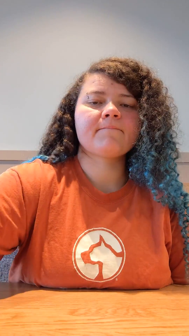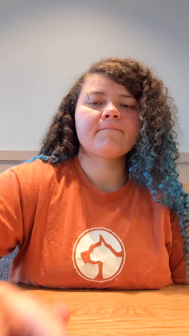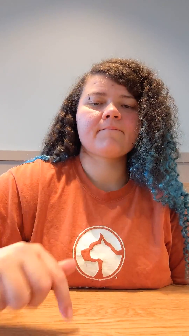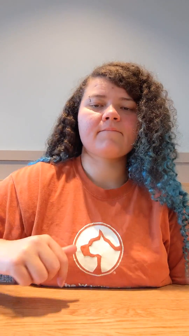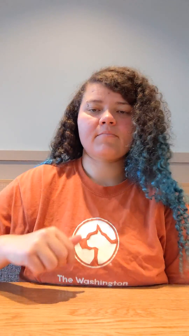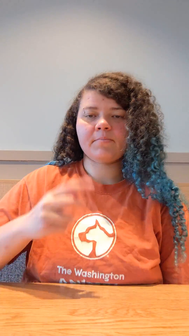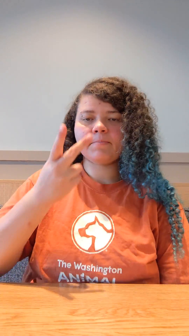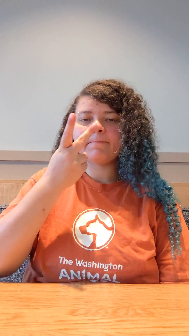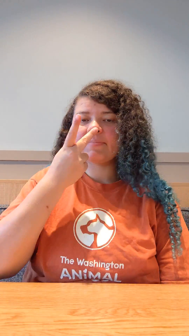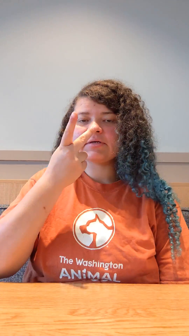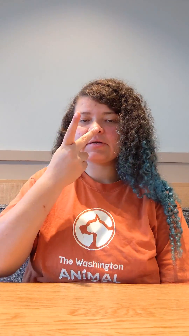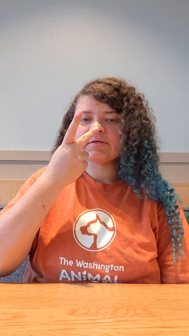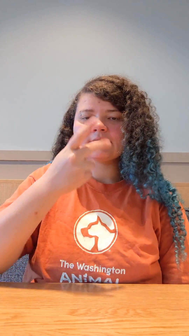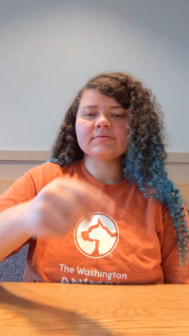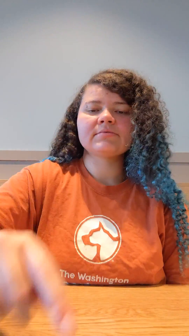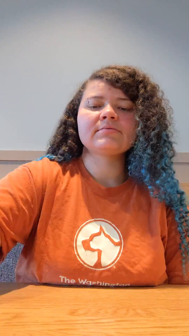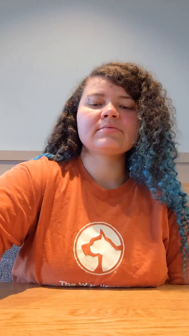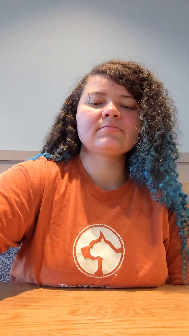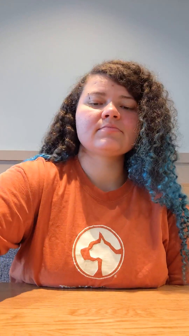penis